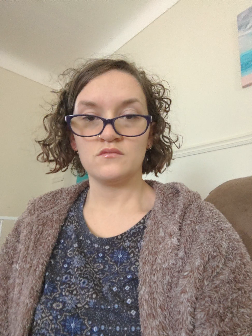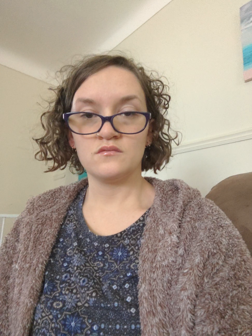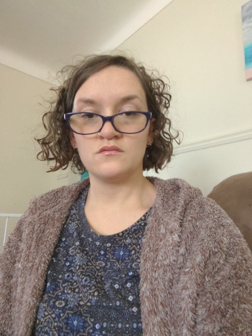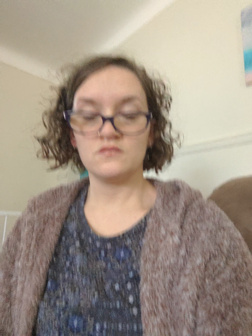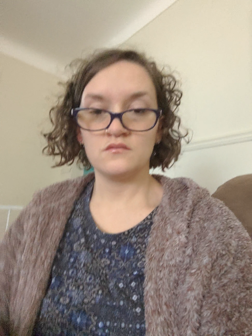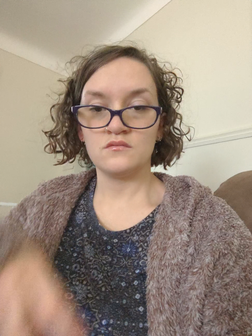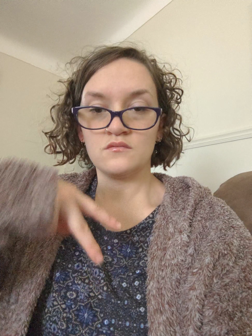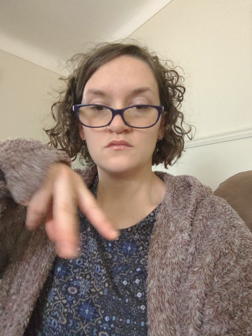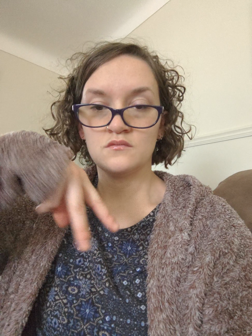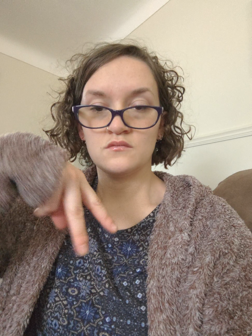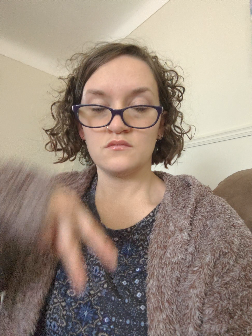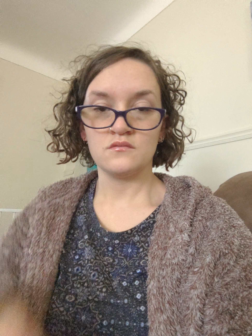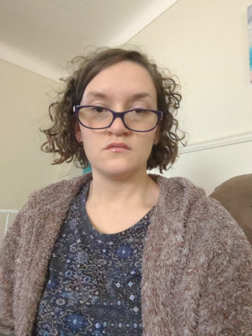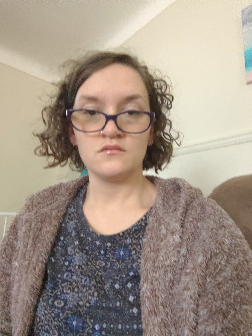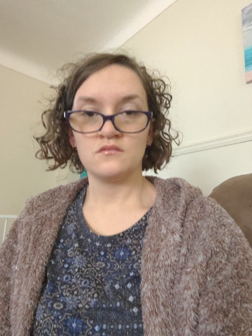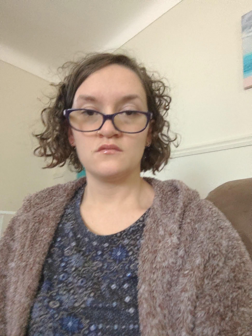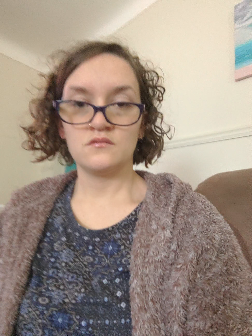dance